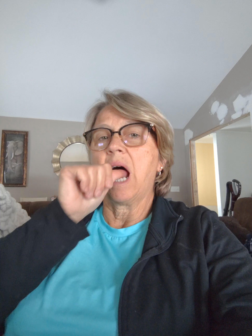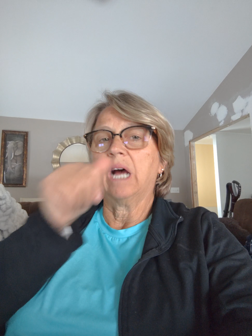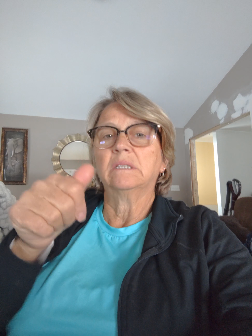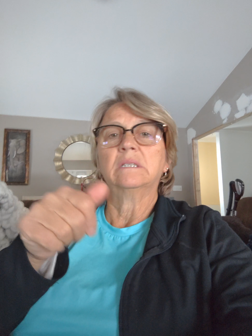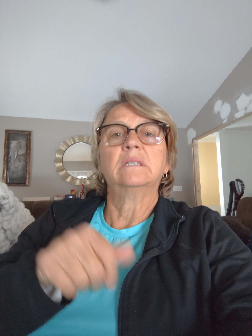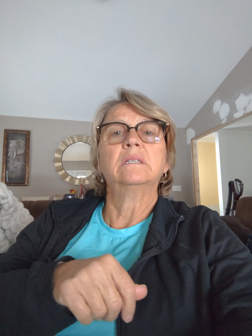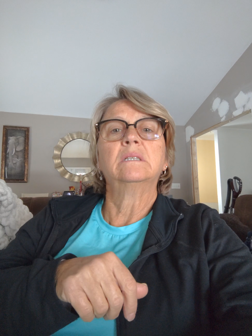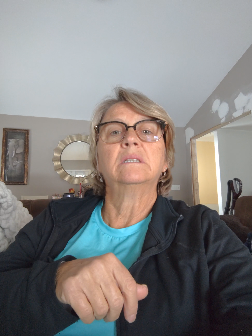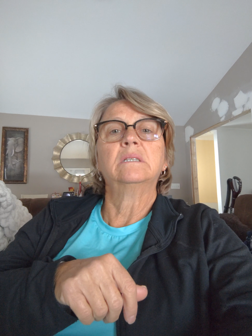nuts